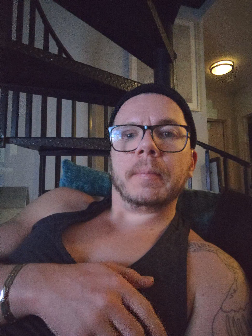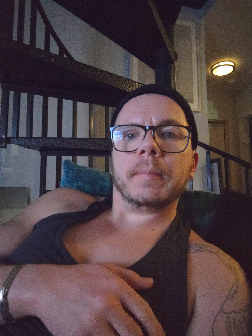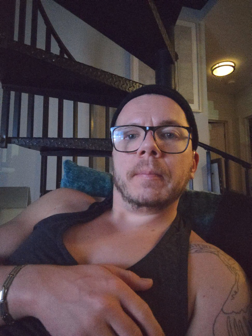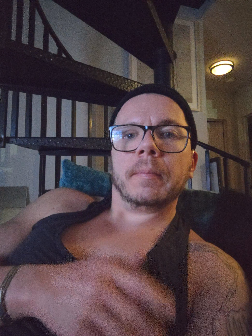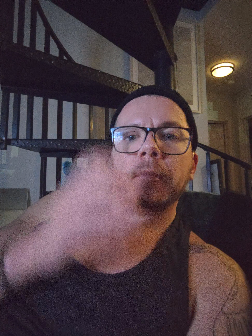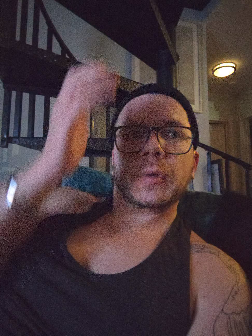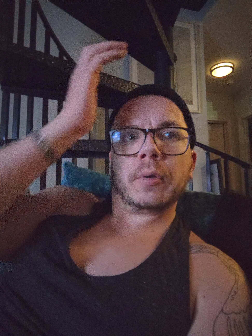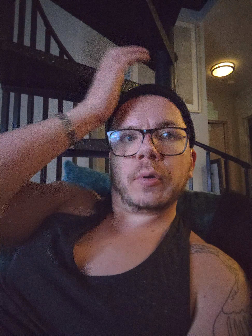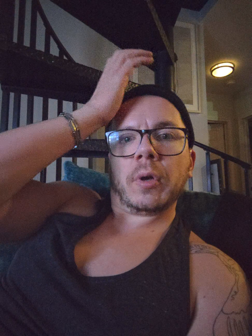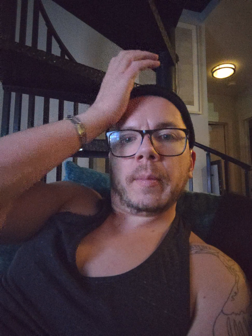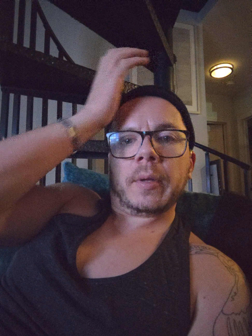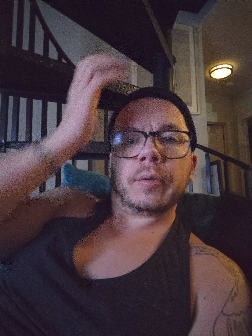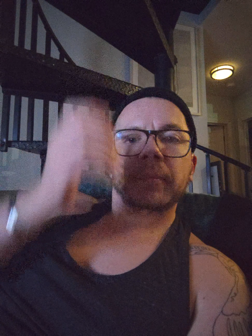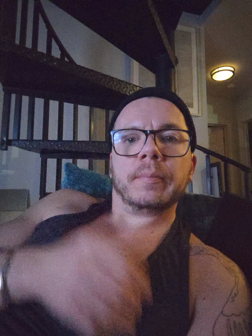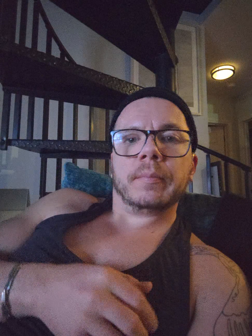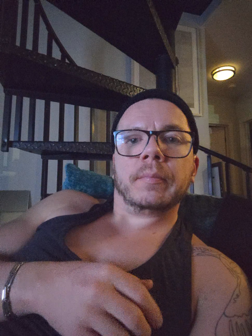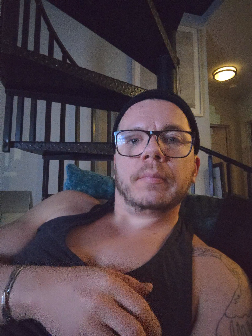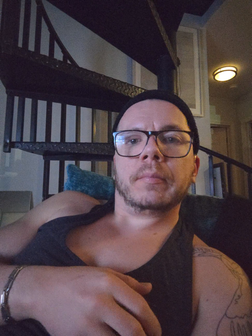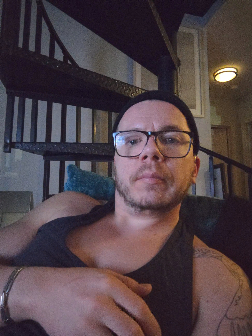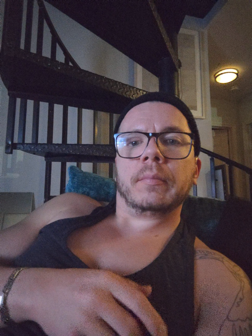garbage